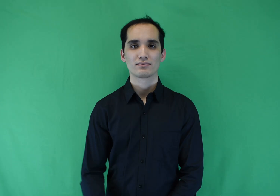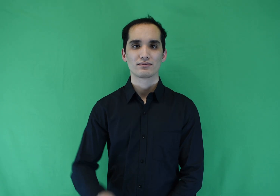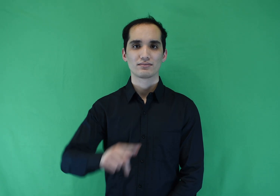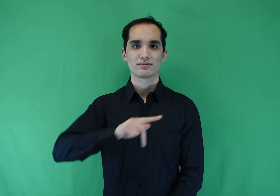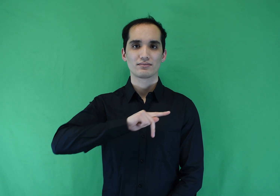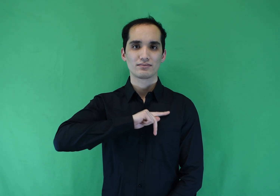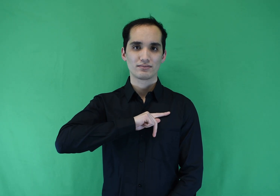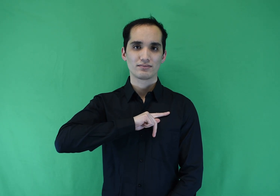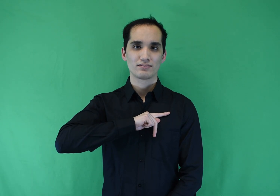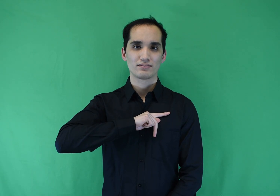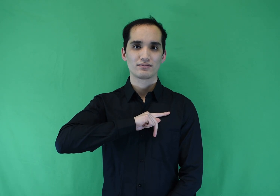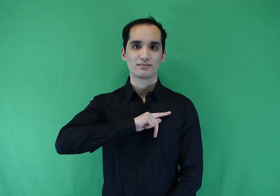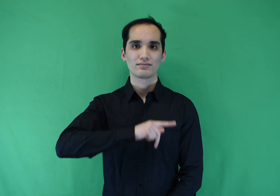mi